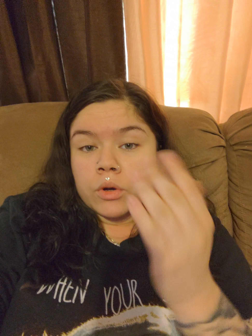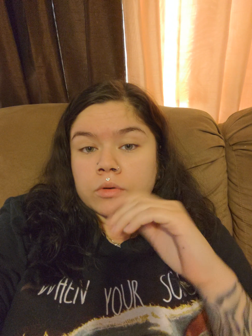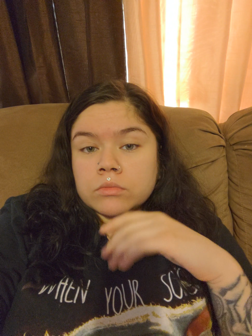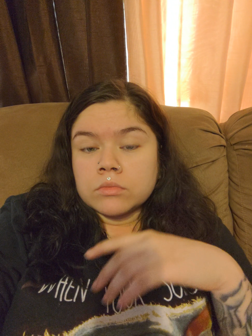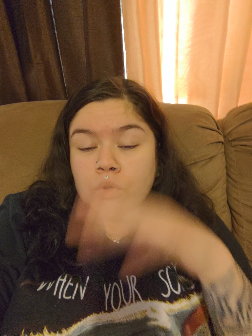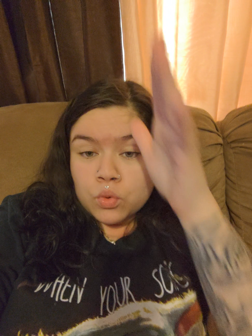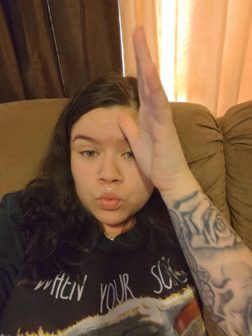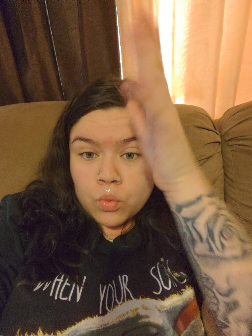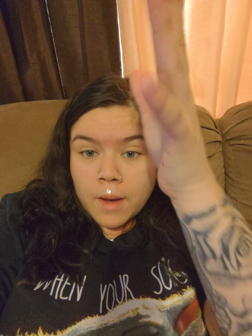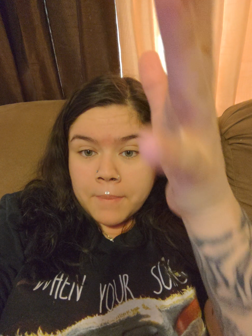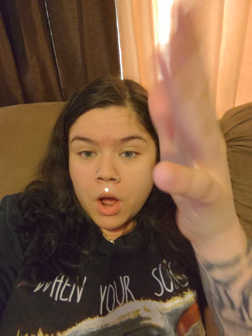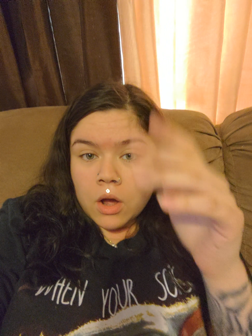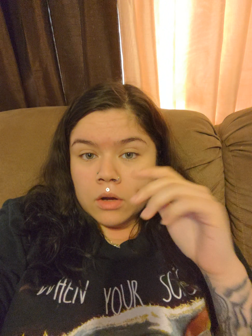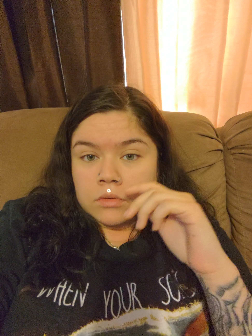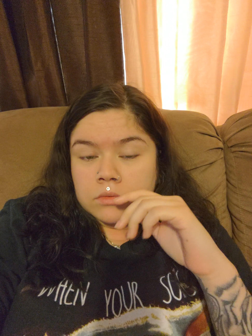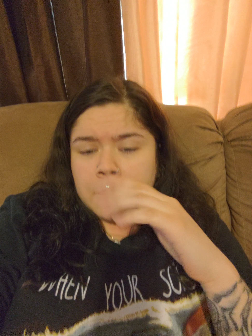grandpa